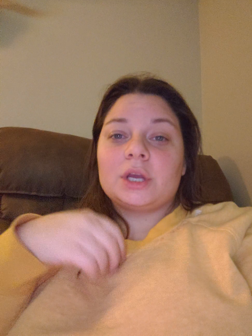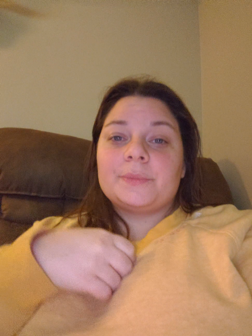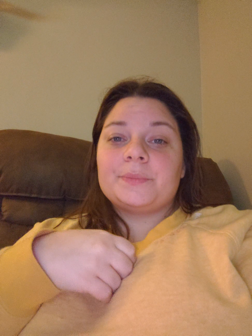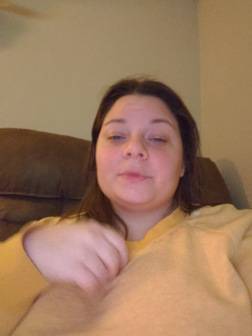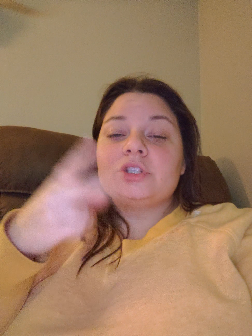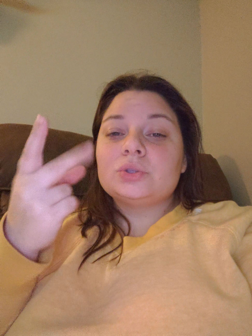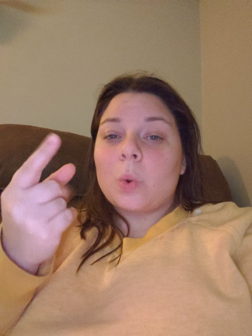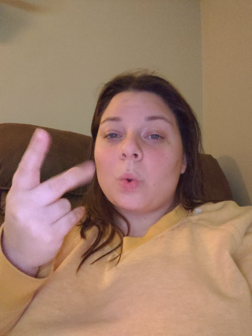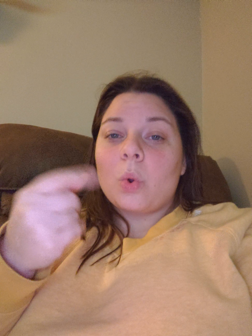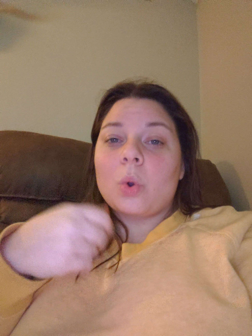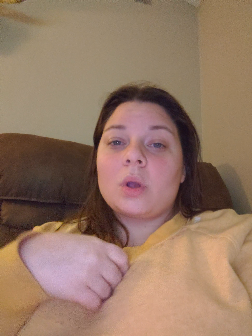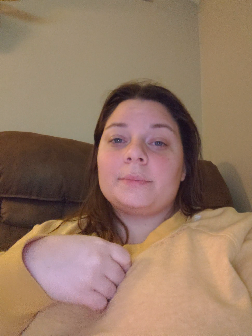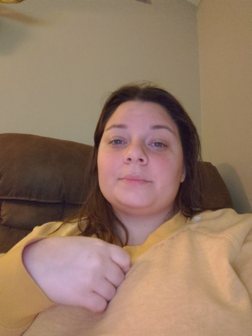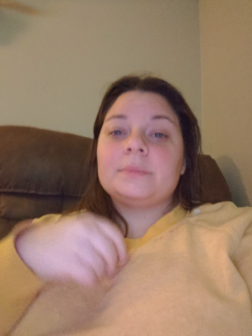dog